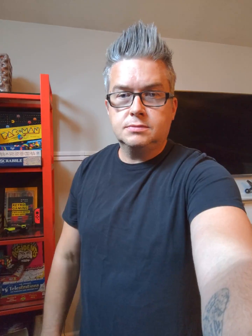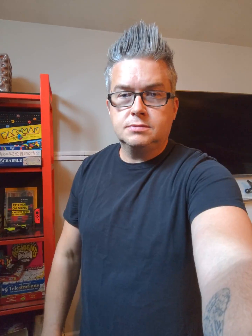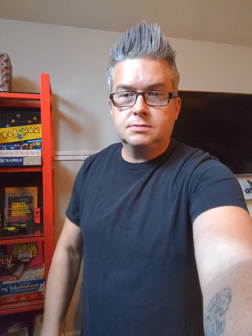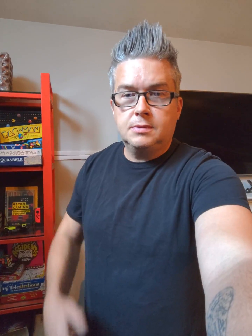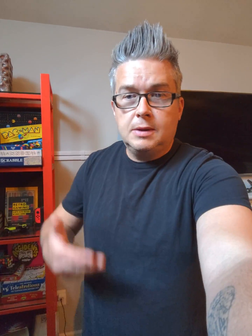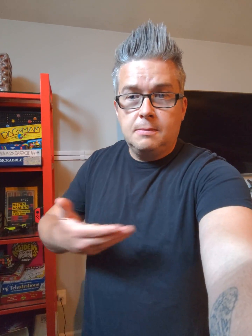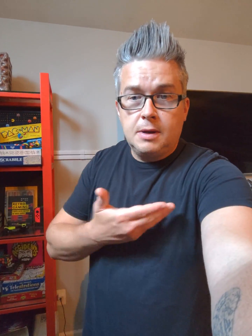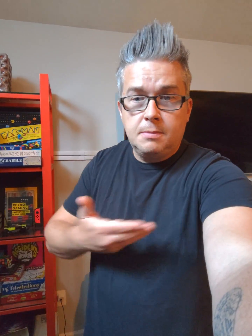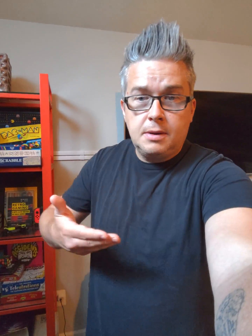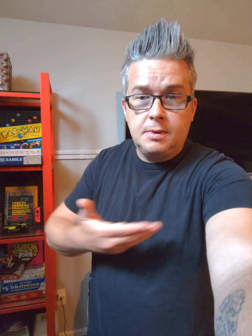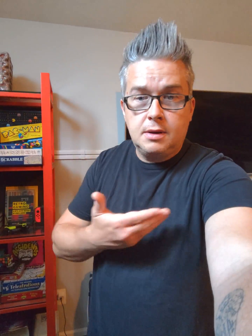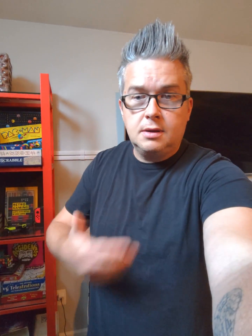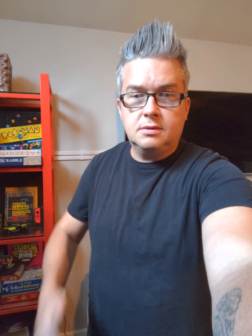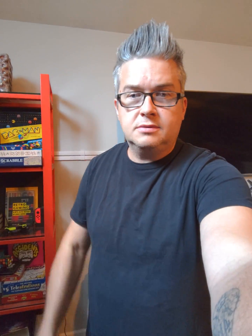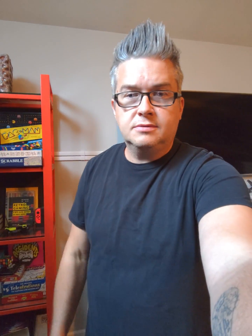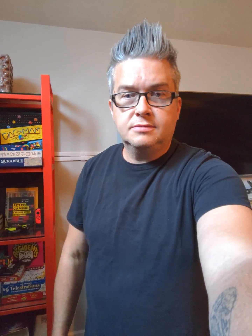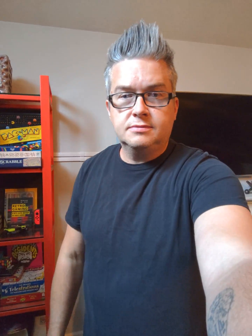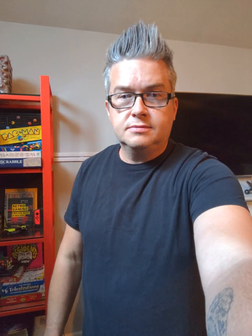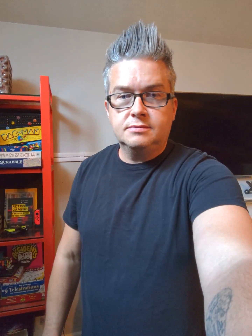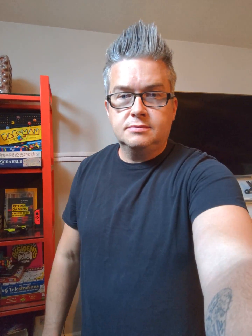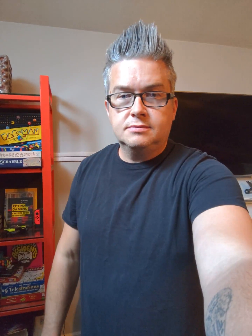baby